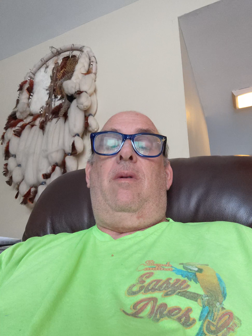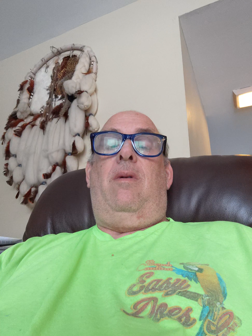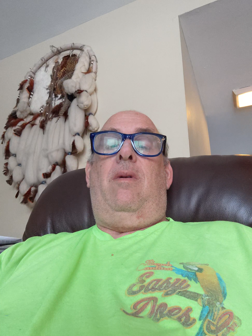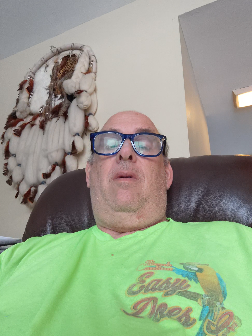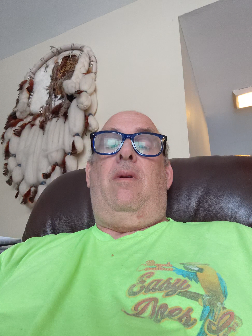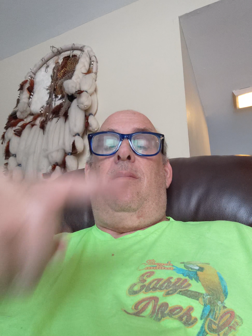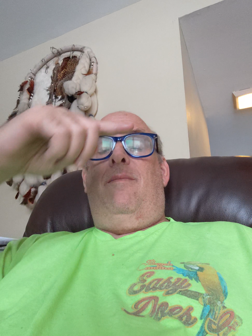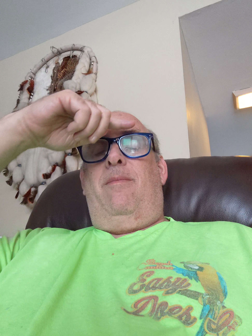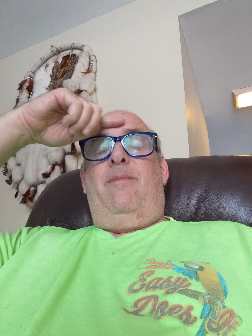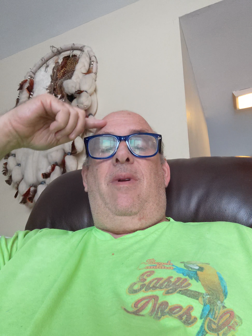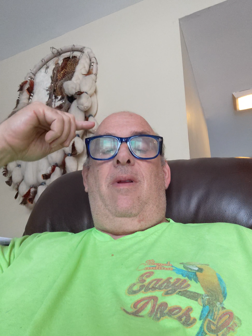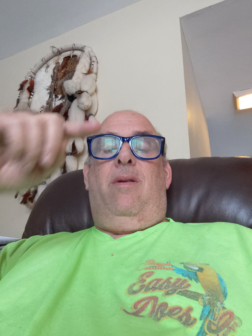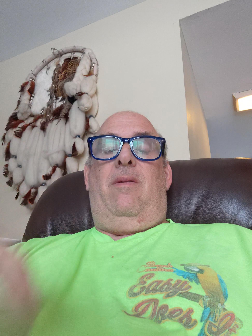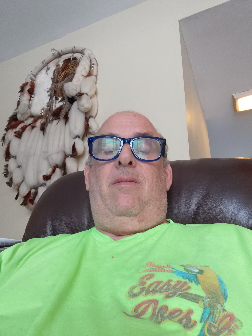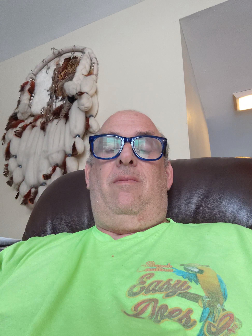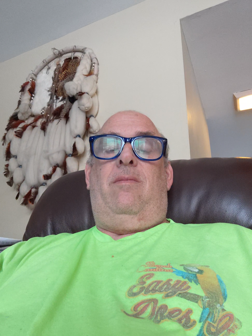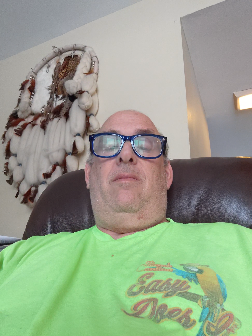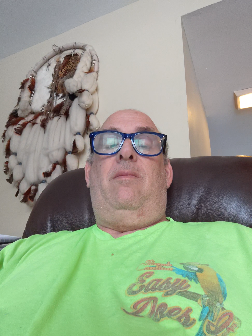black